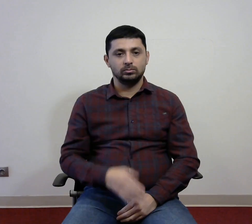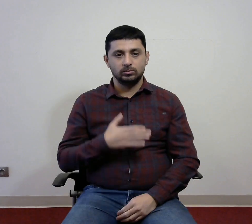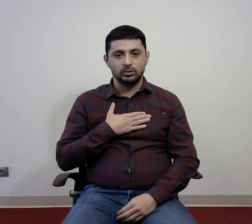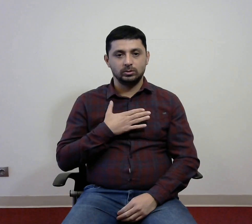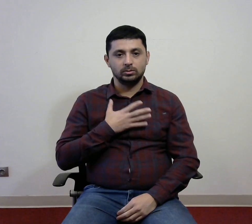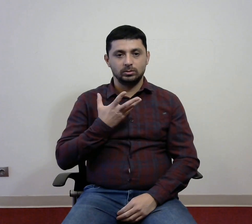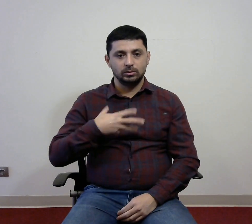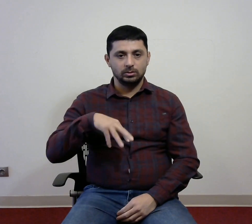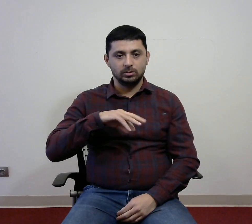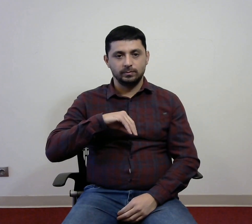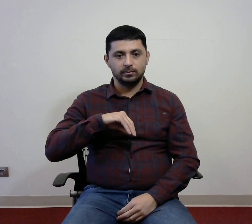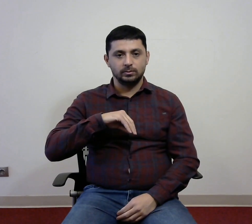biz